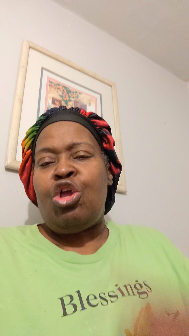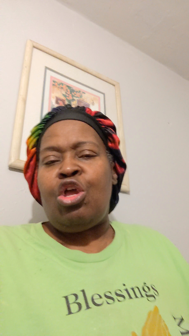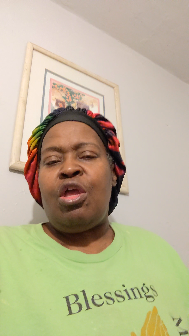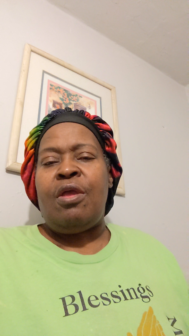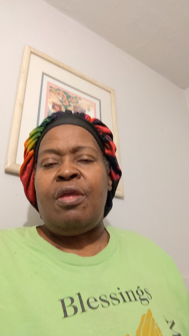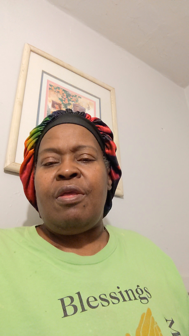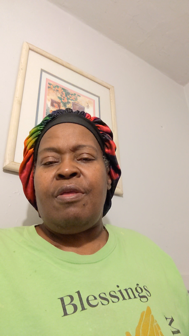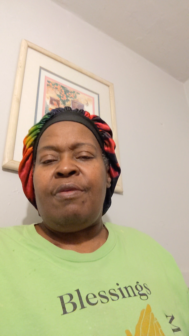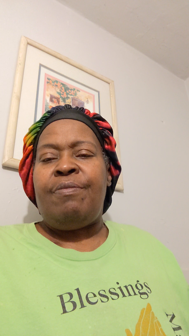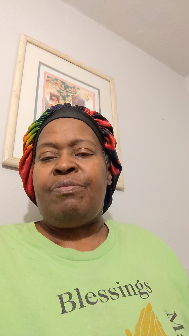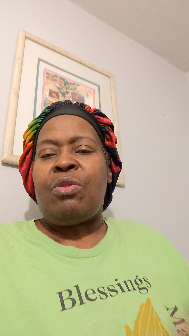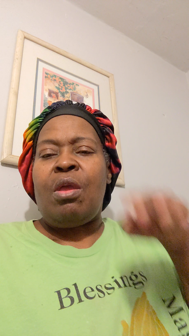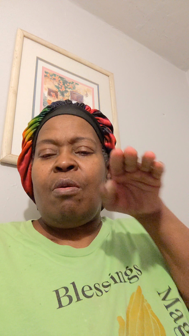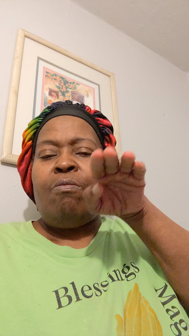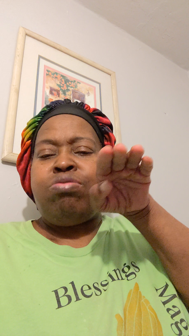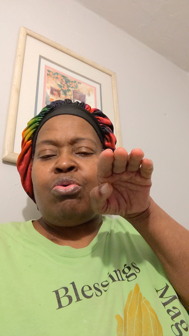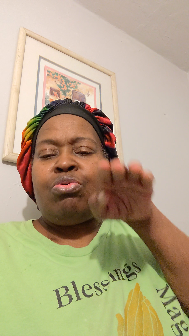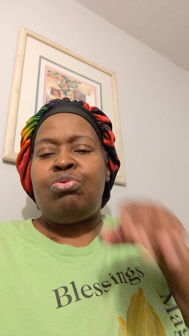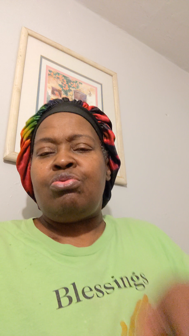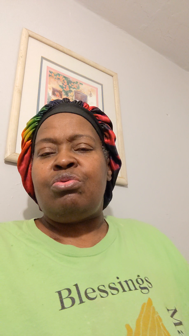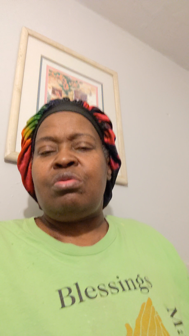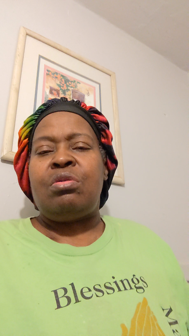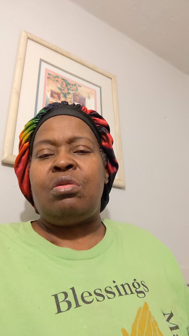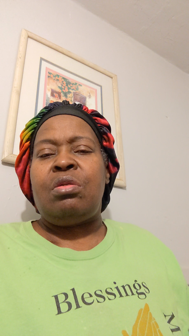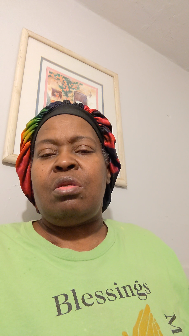boots